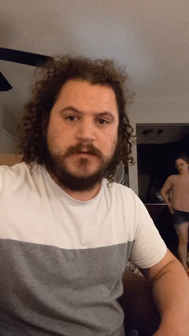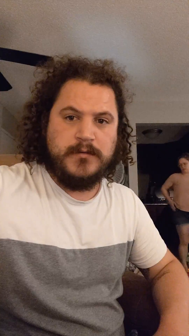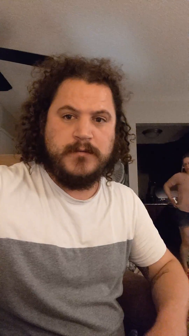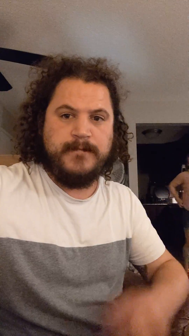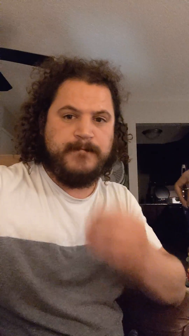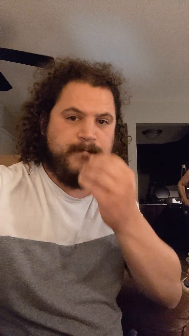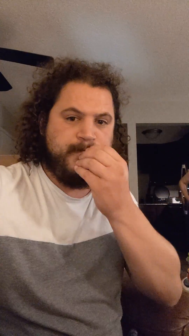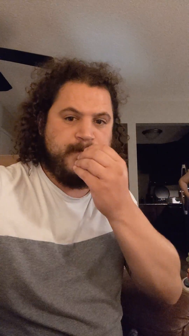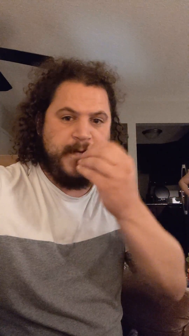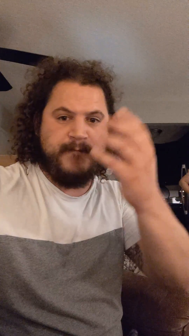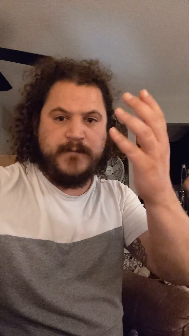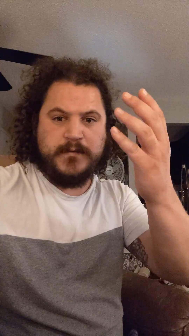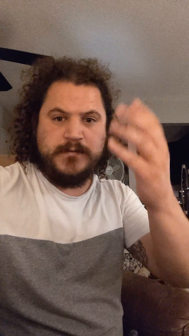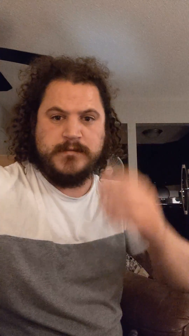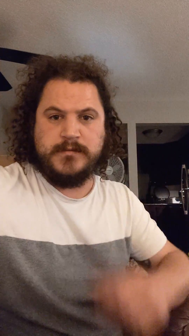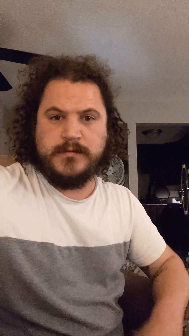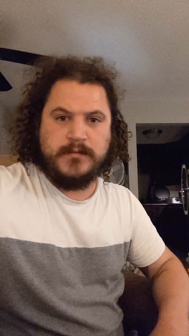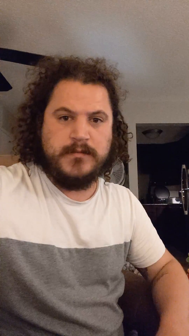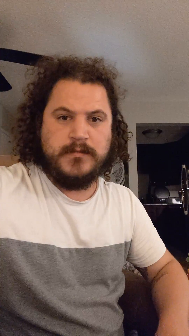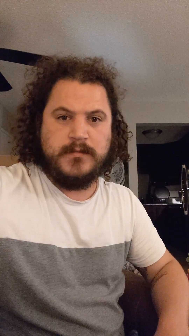breakfast